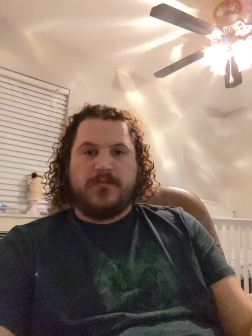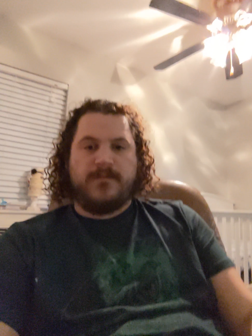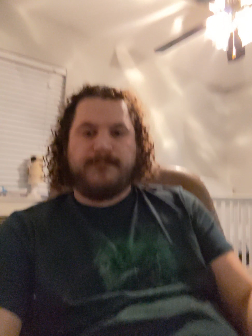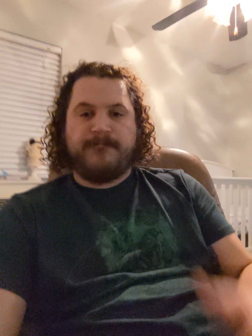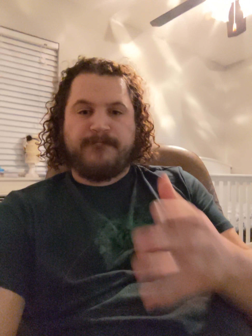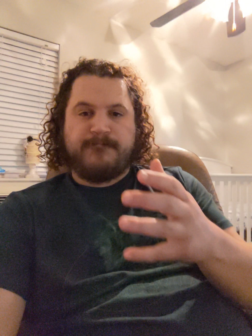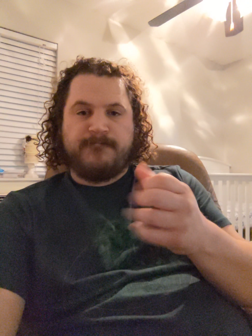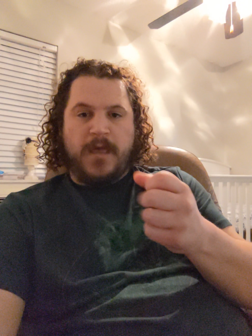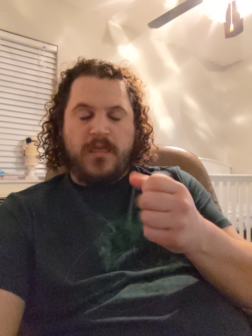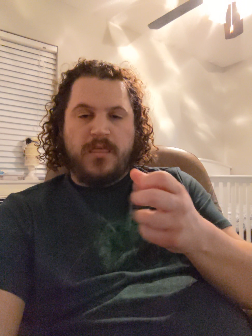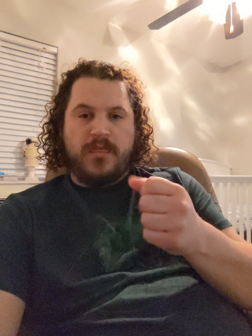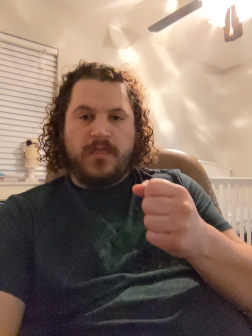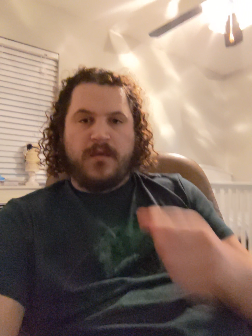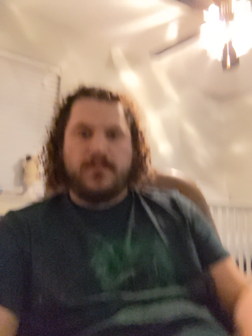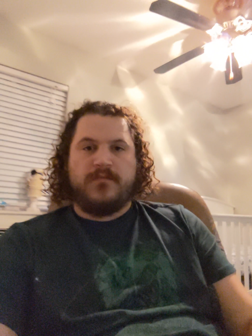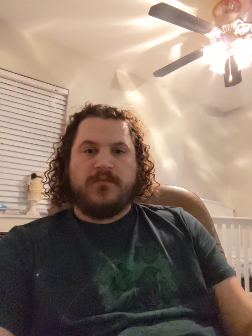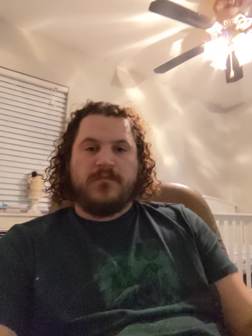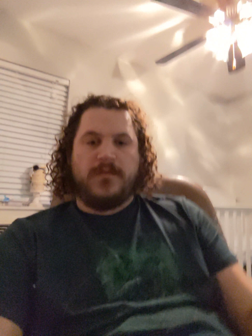milk